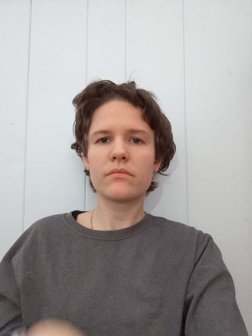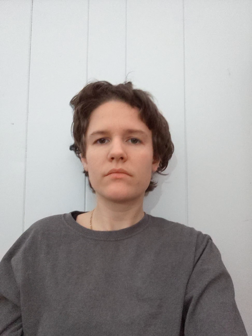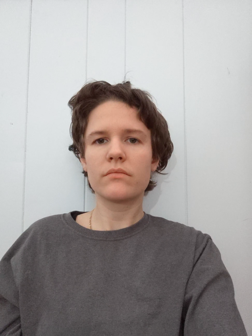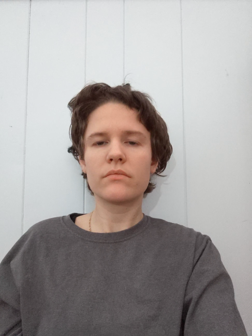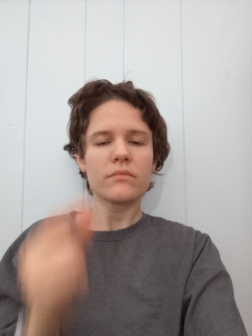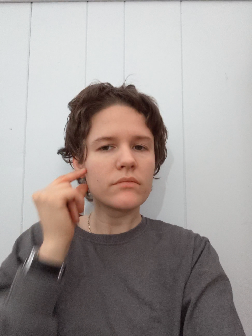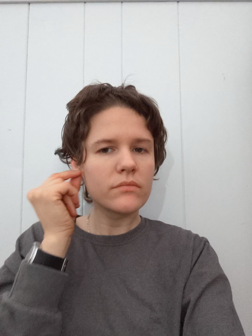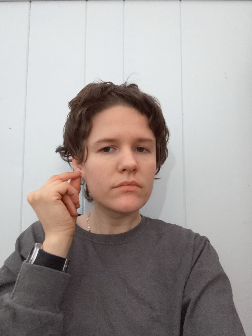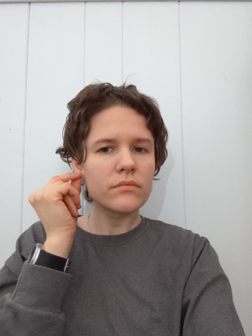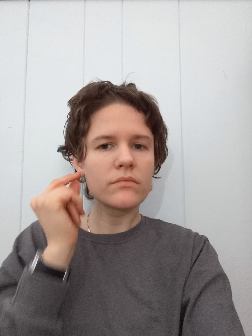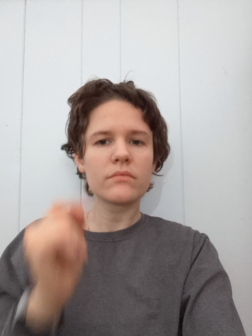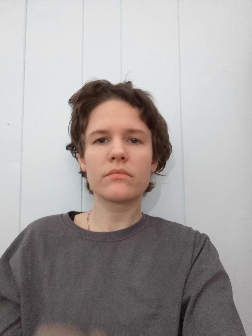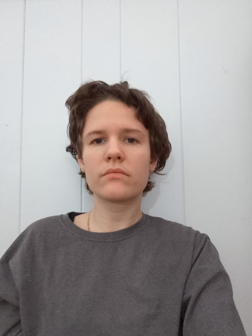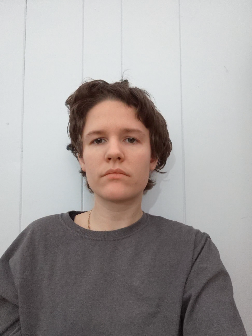ear